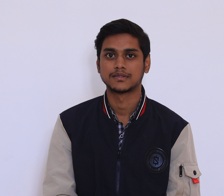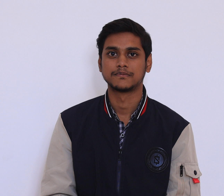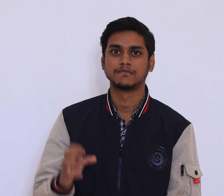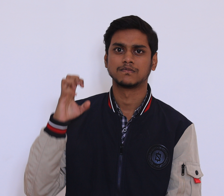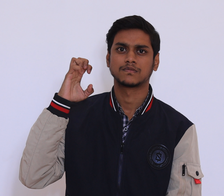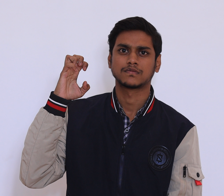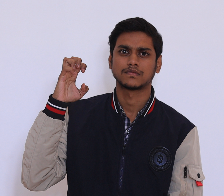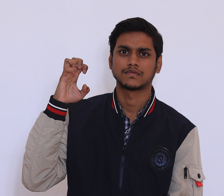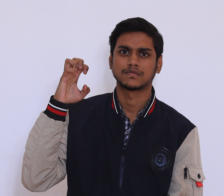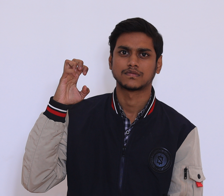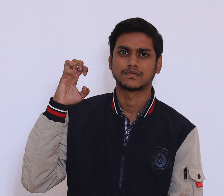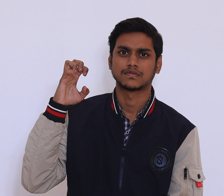stiff